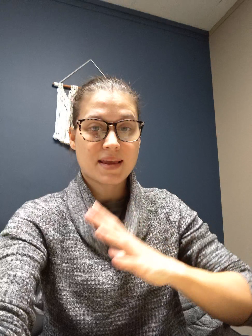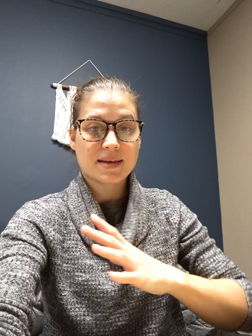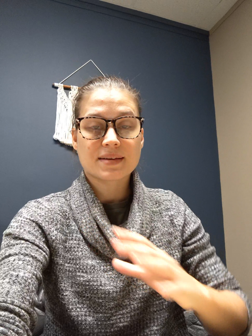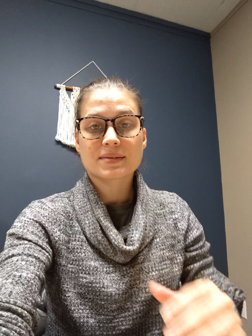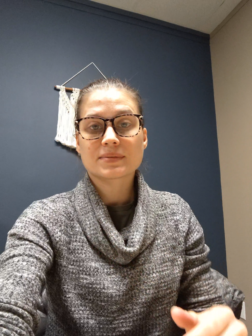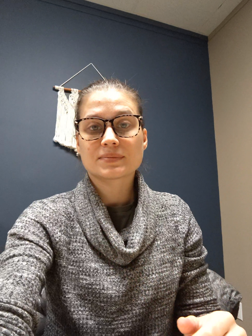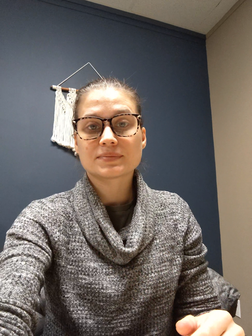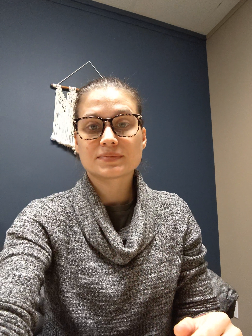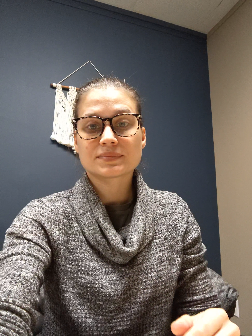man